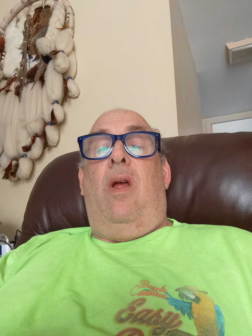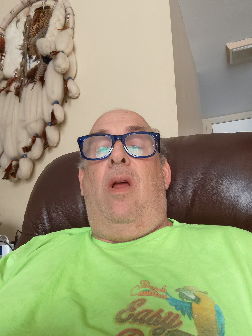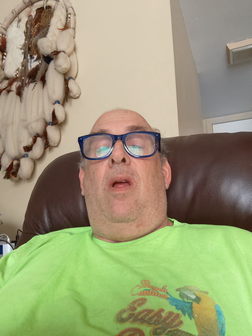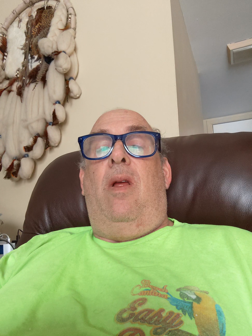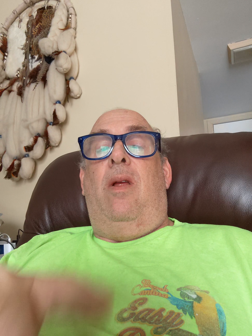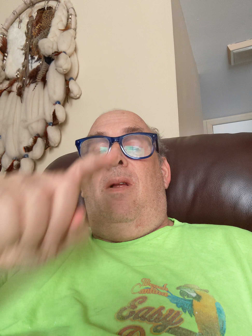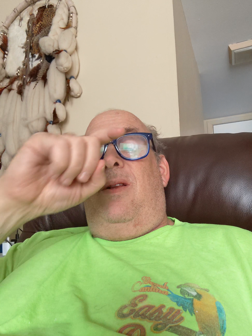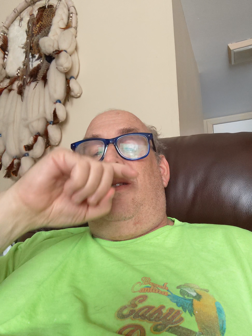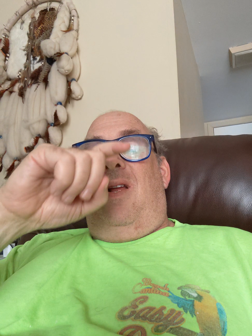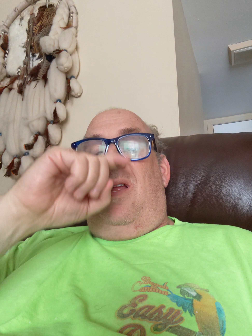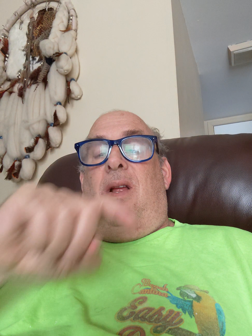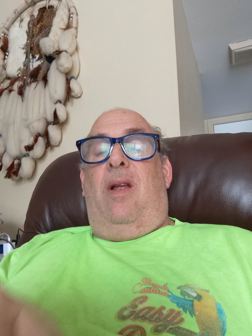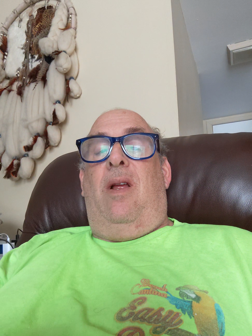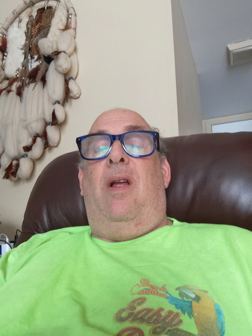doll